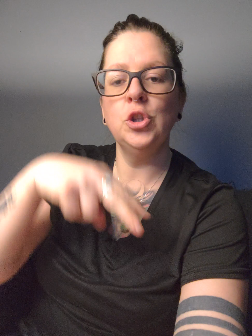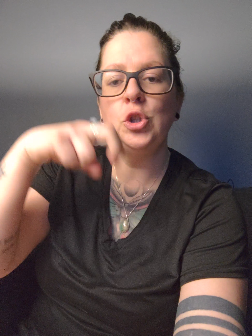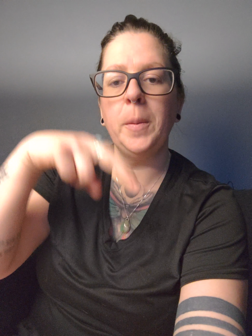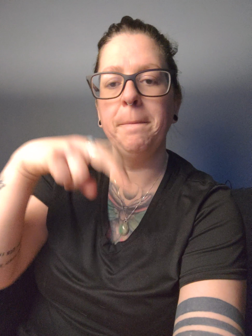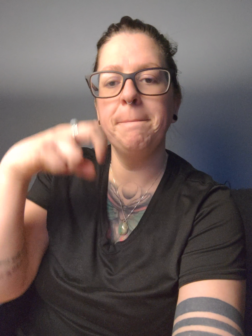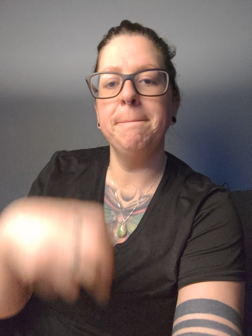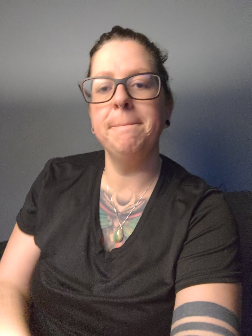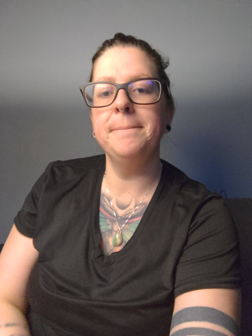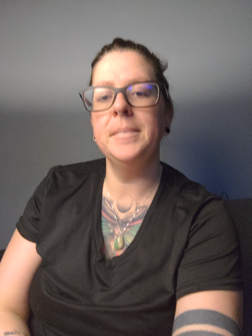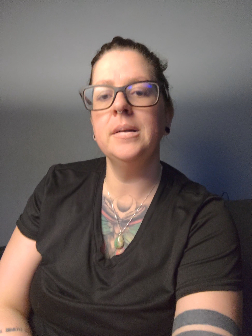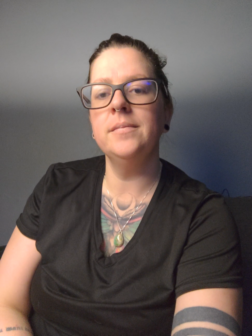jump